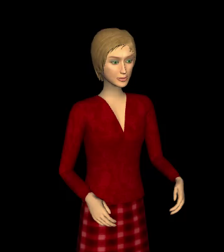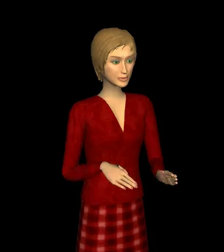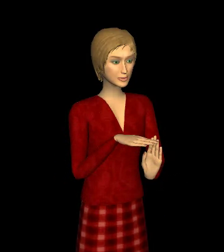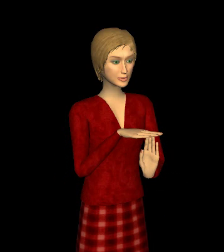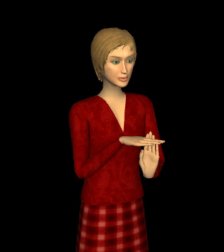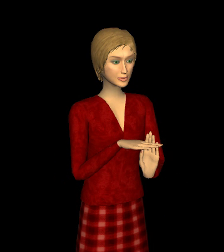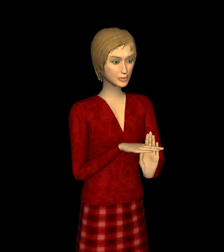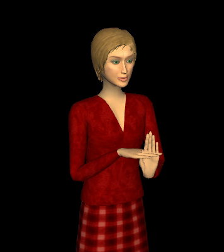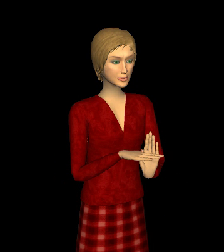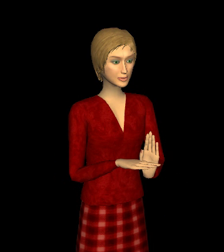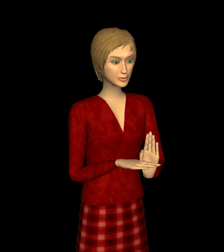قائمة